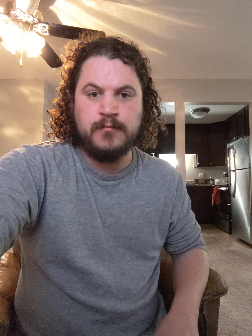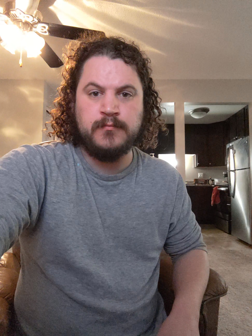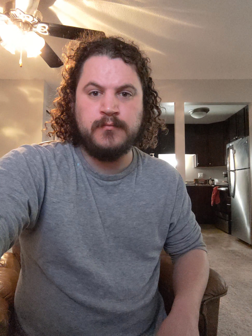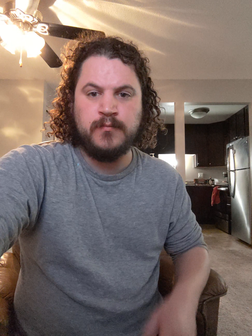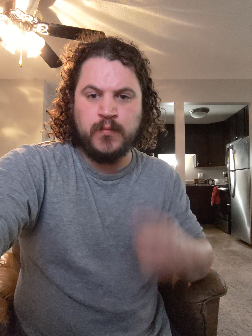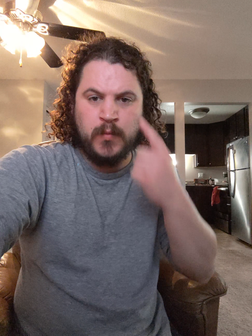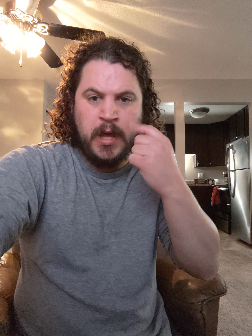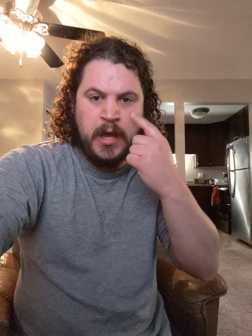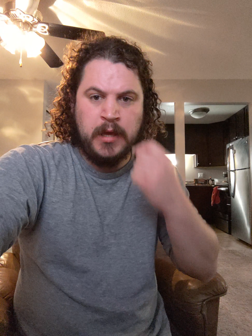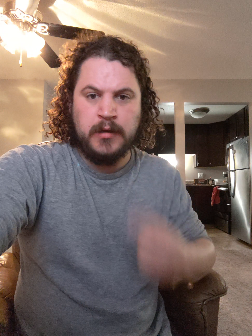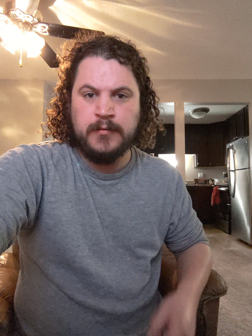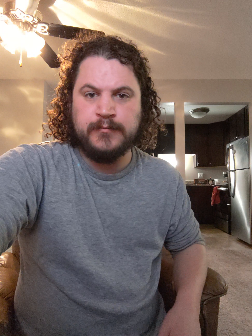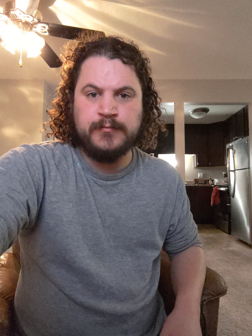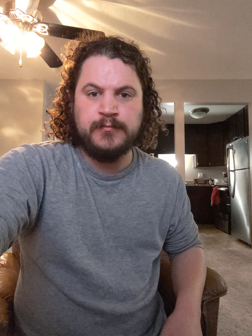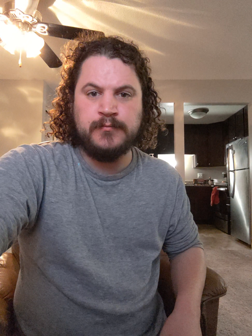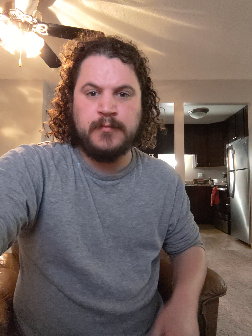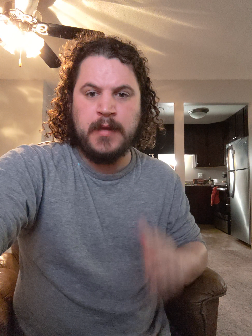cry